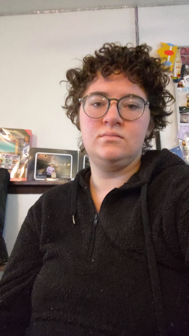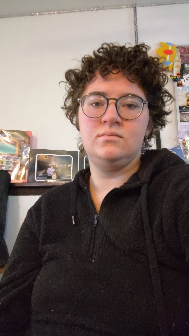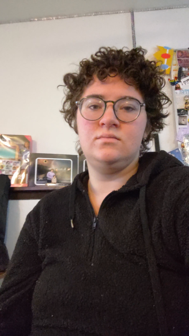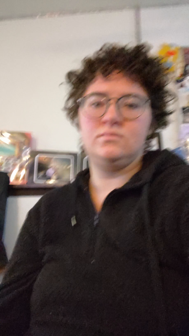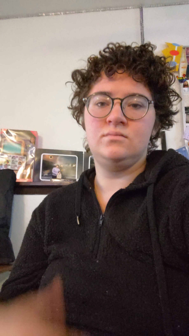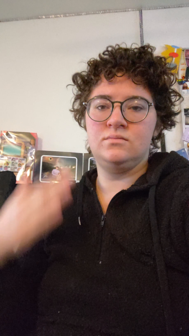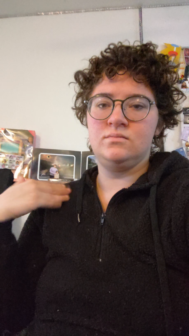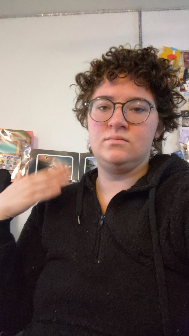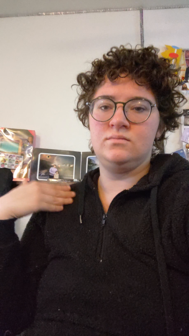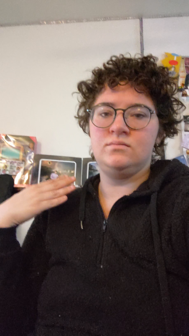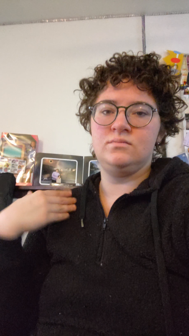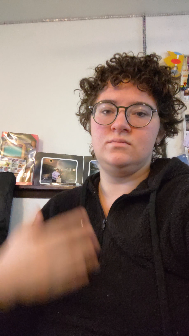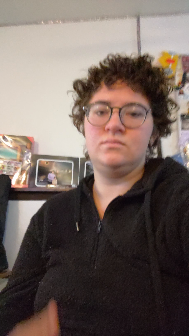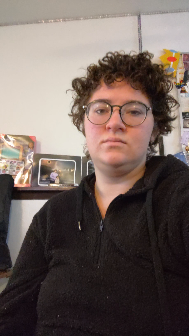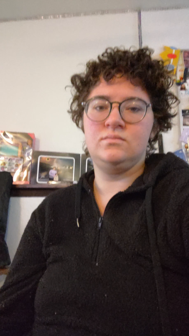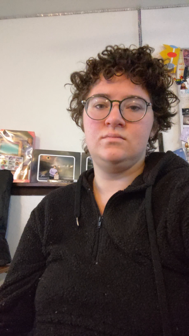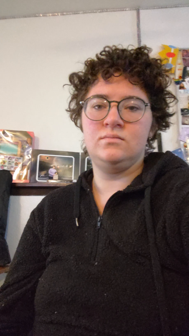shoulder